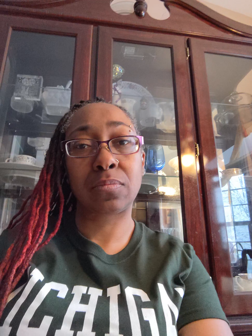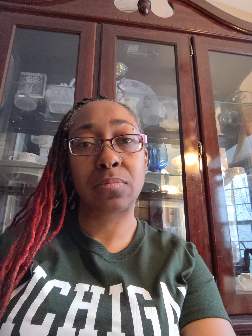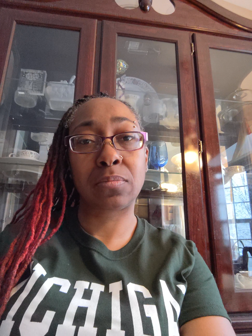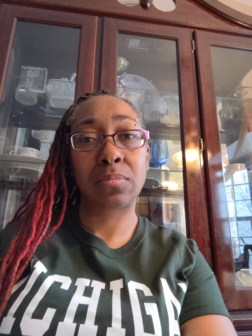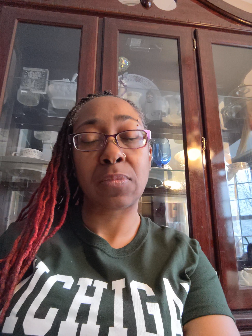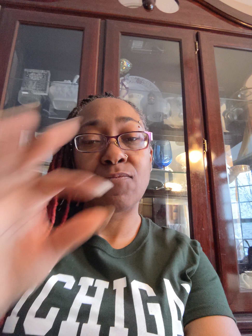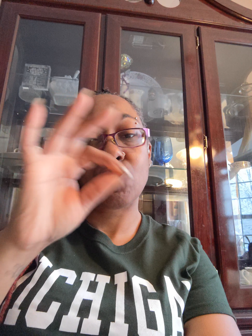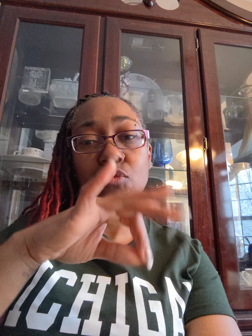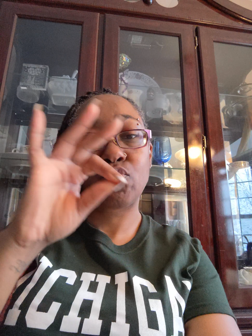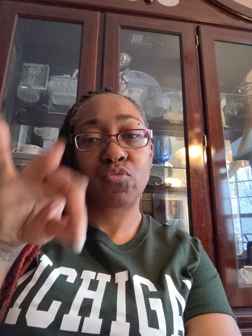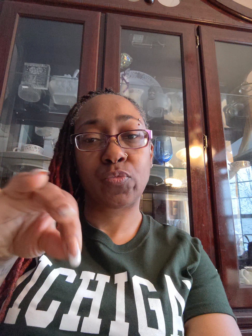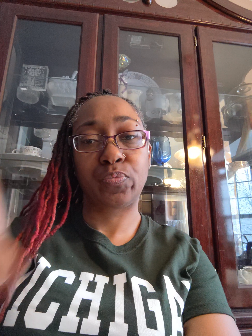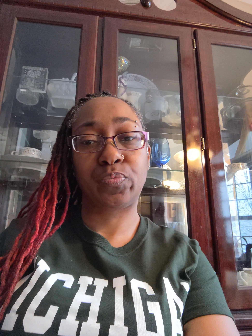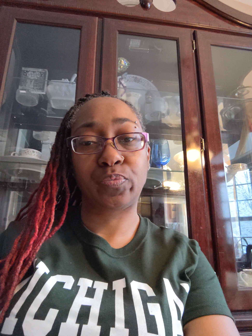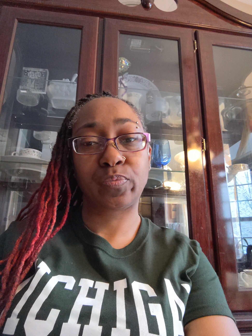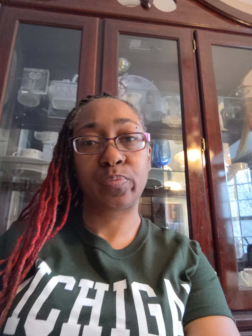french fries